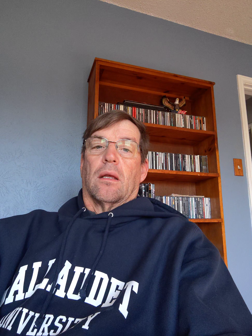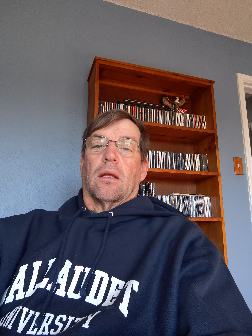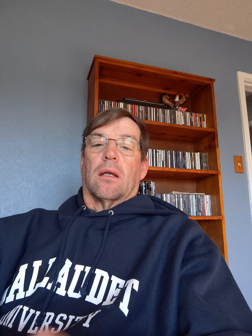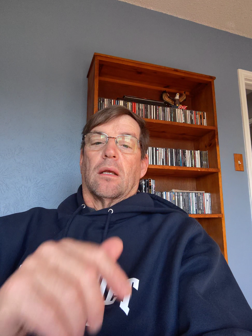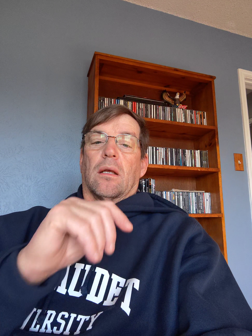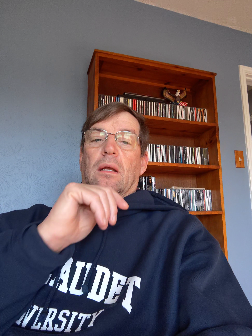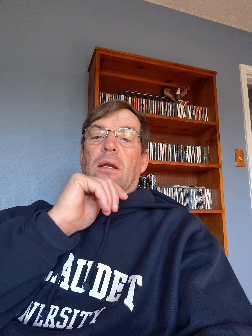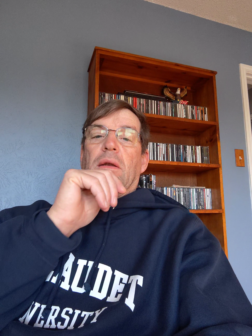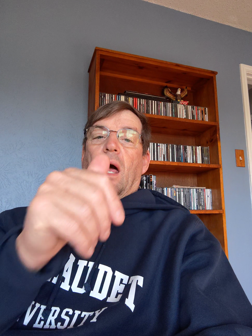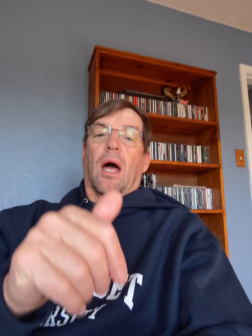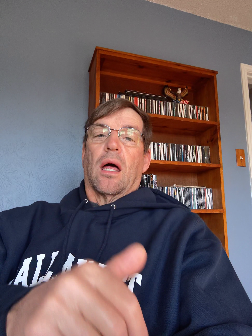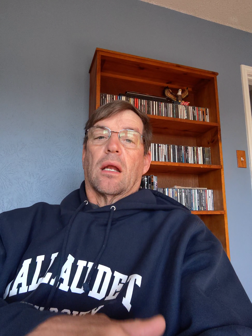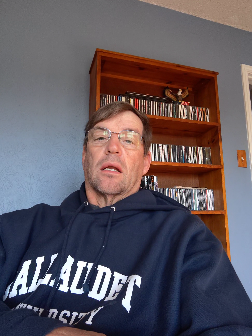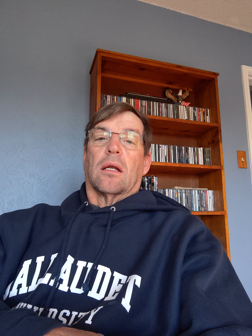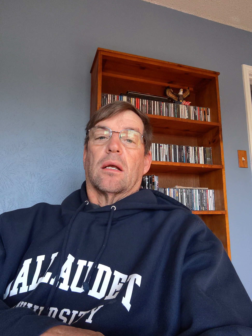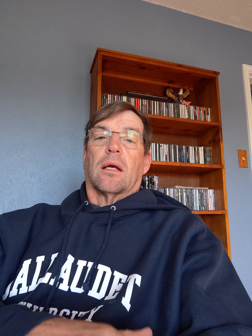not